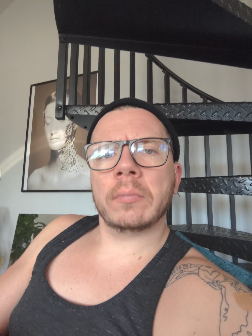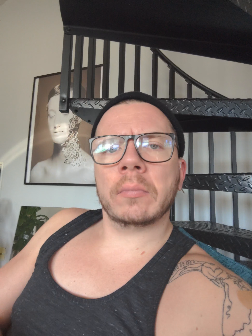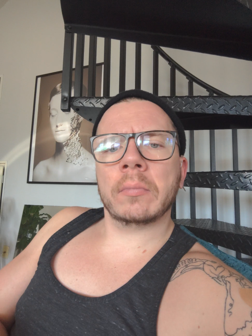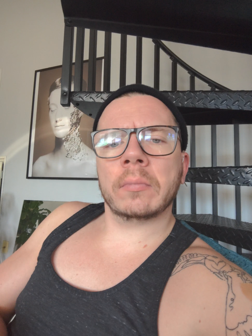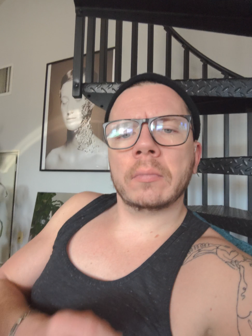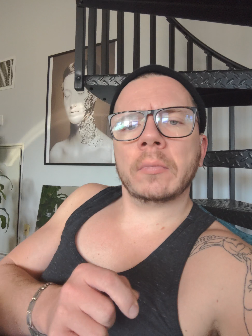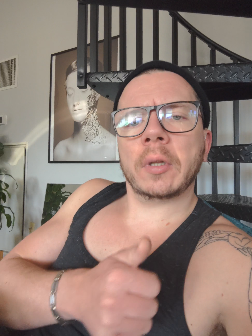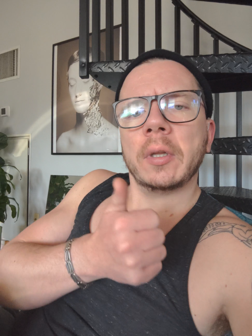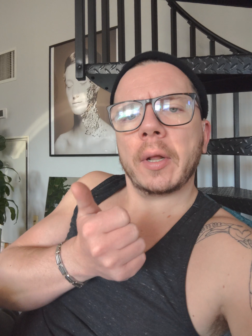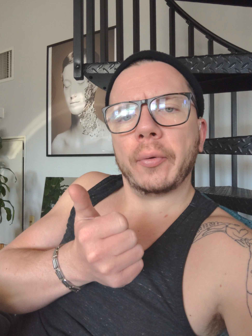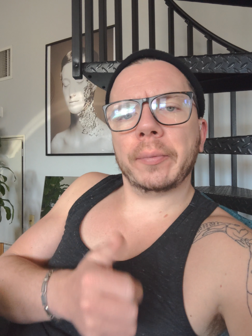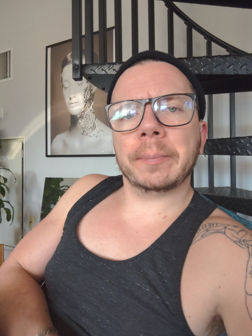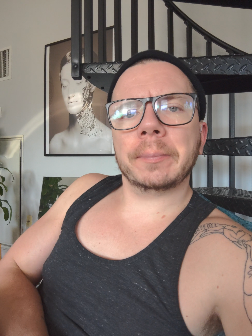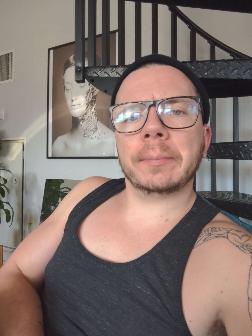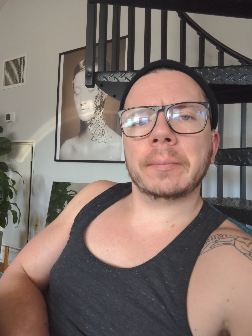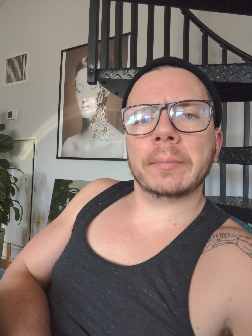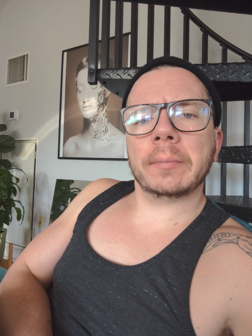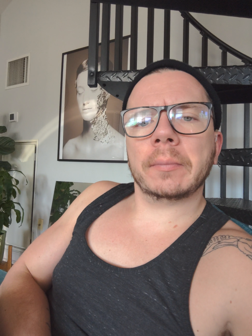another